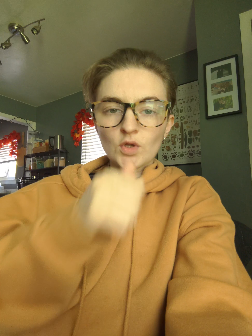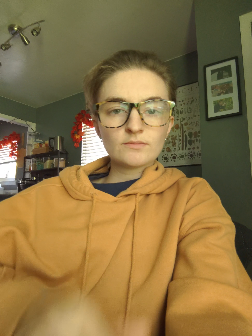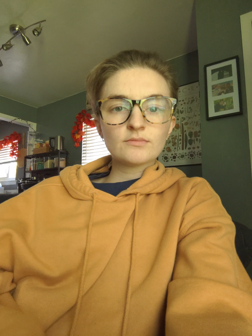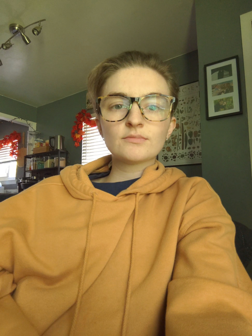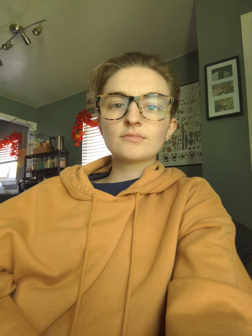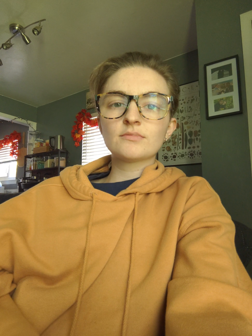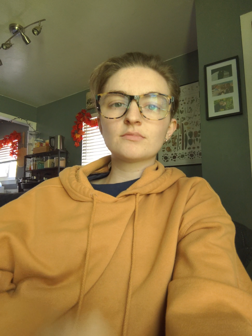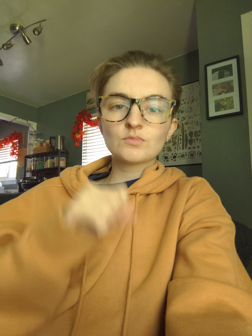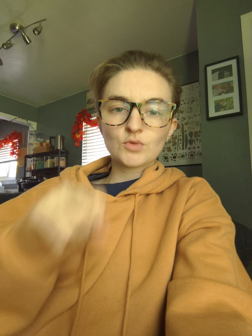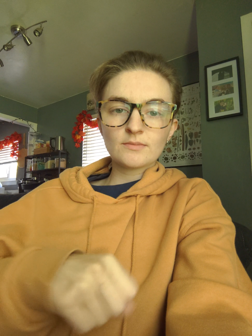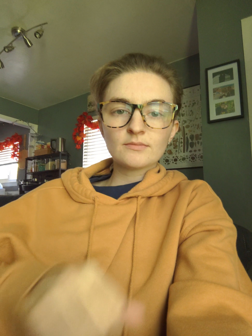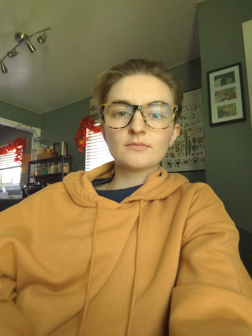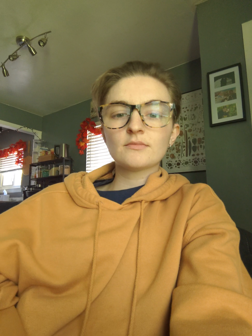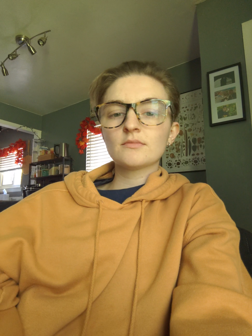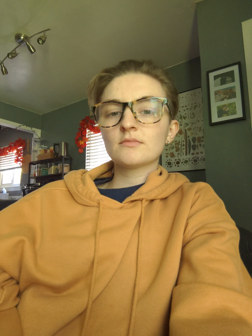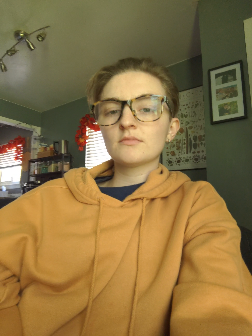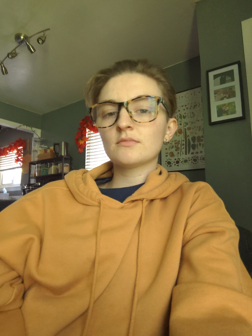bicycle